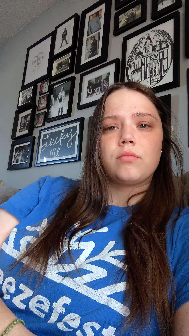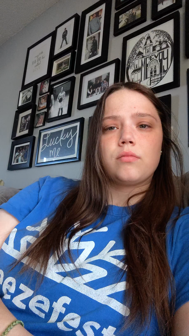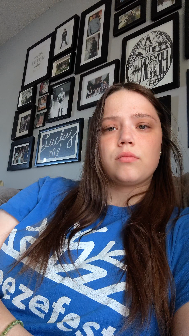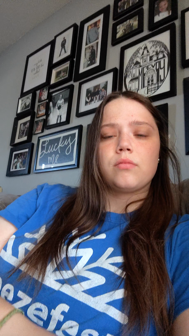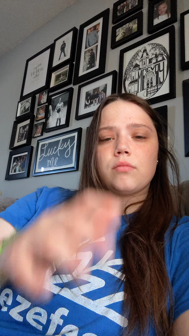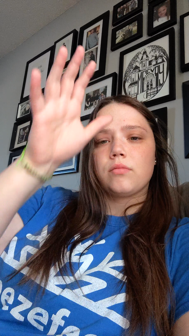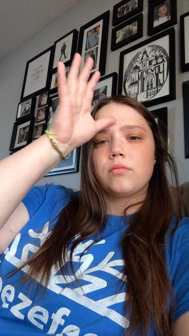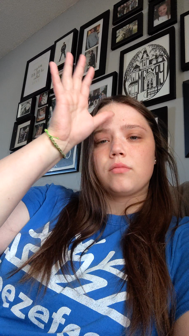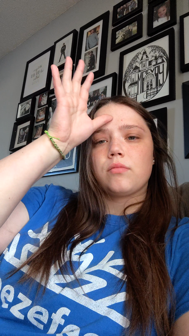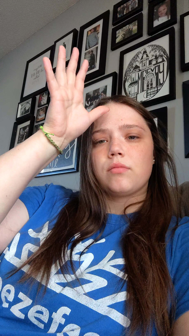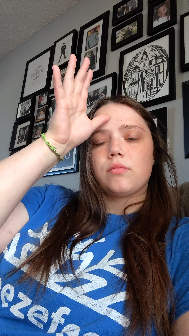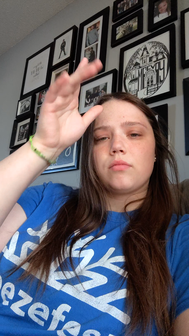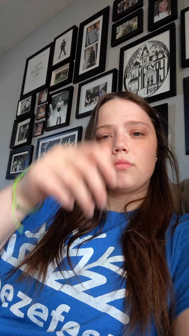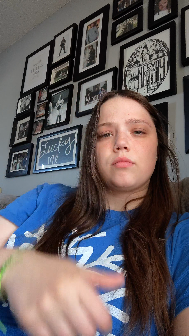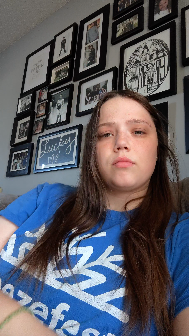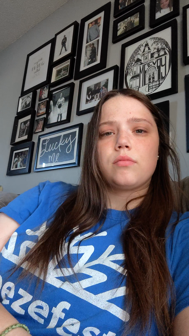daddy